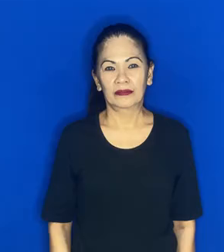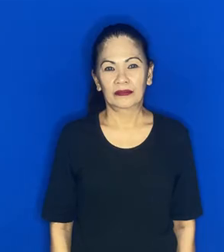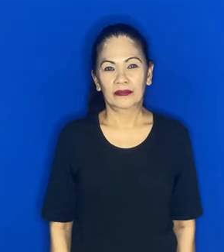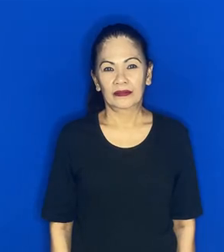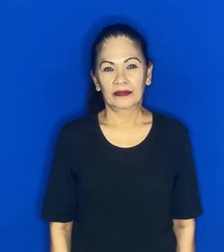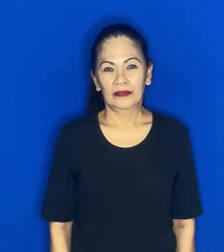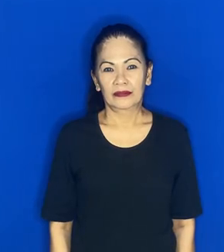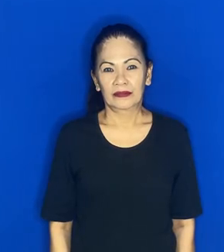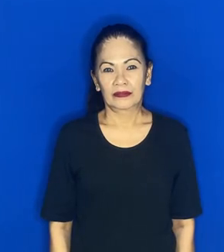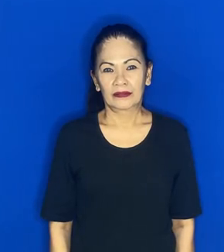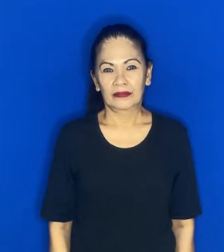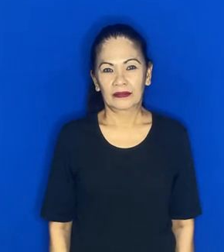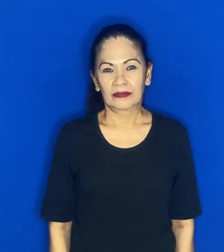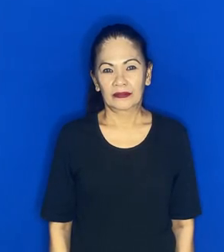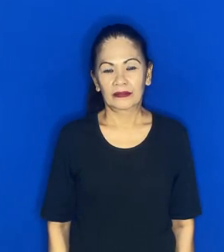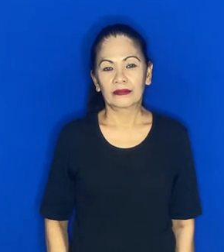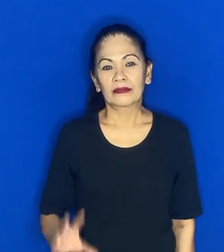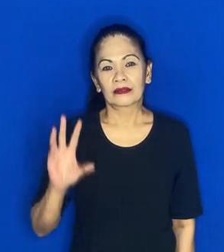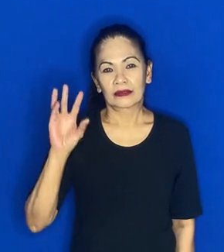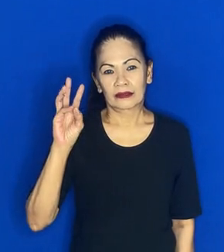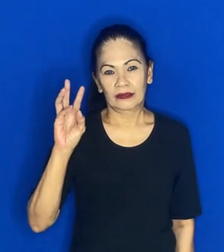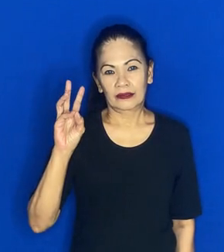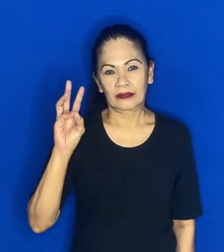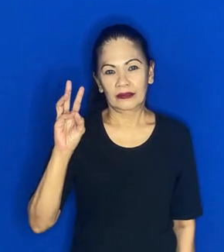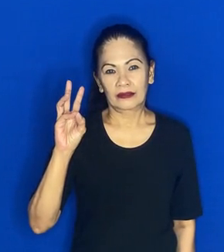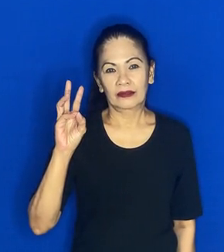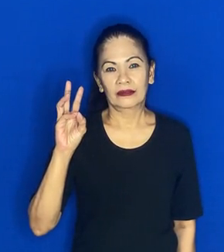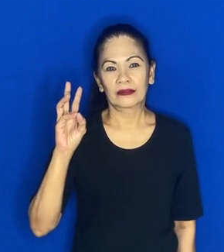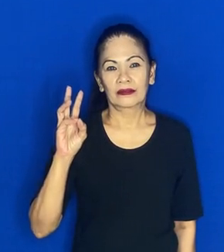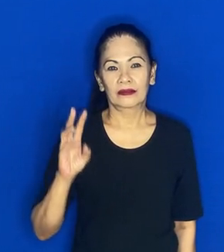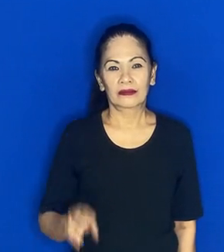six